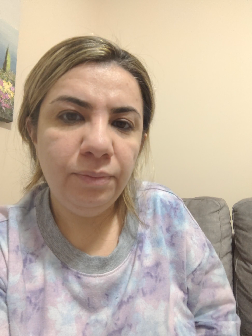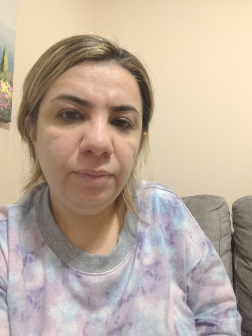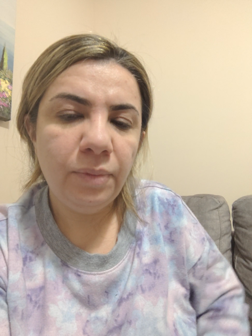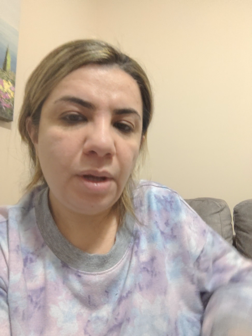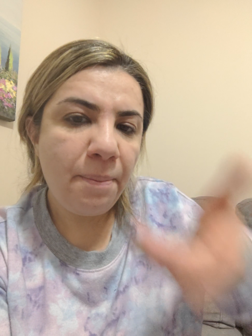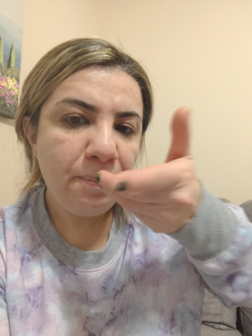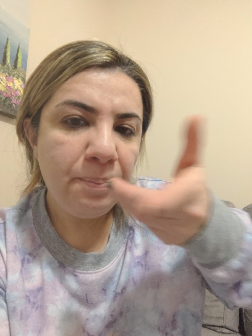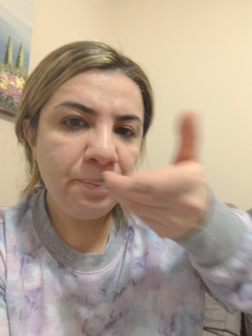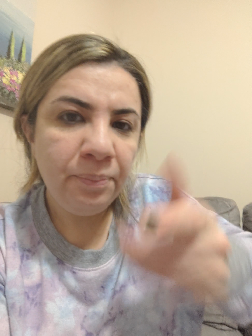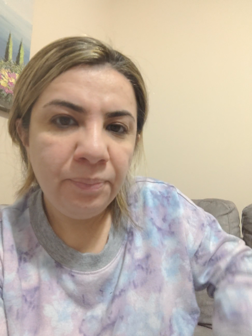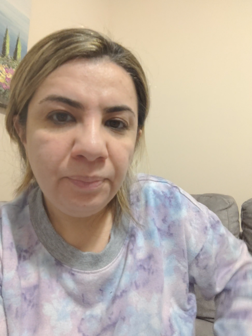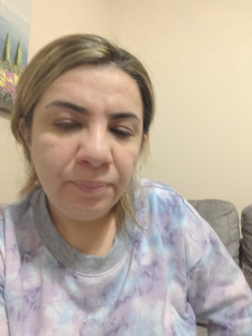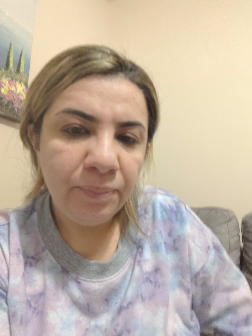pizza